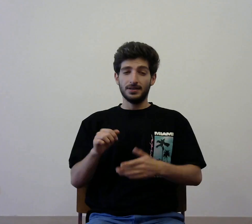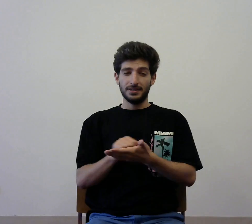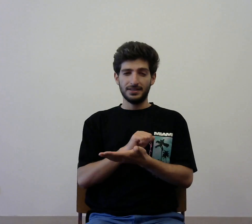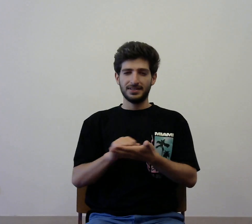sənəd